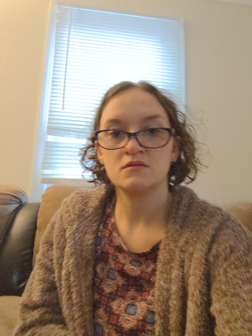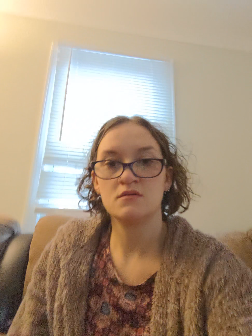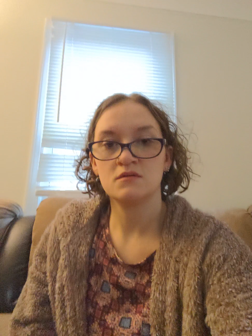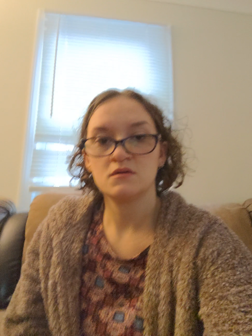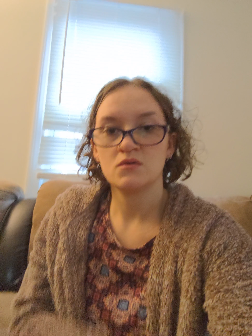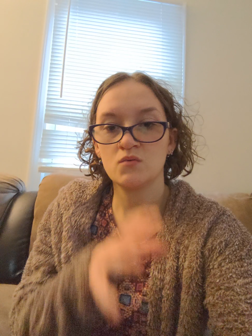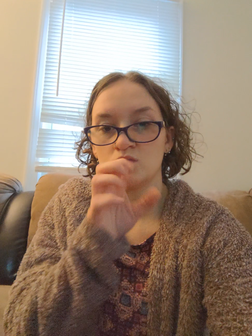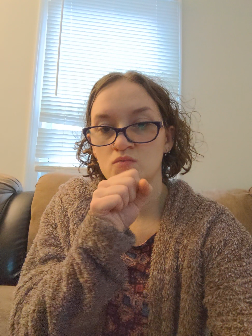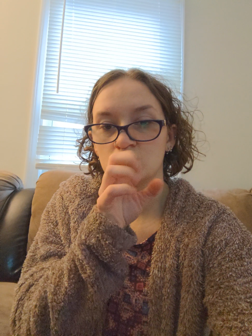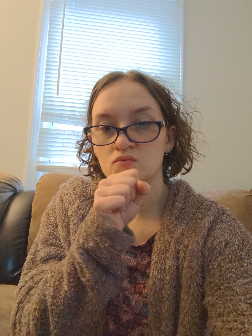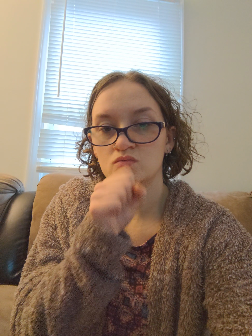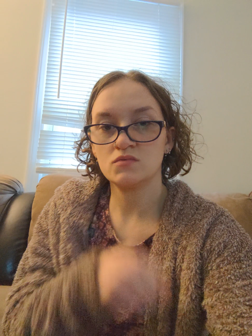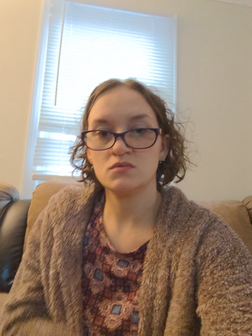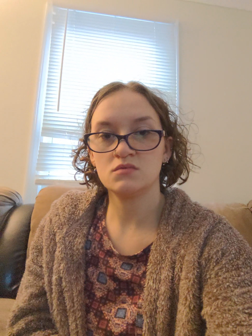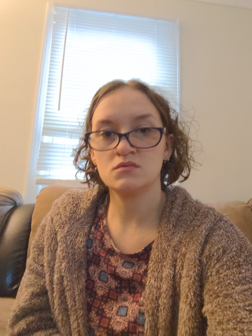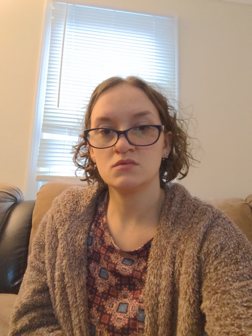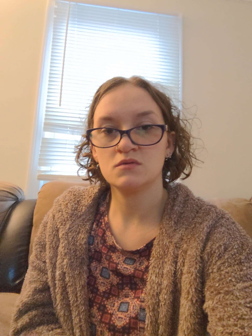orange